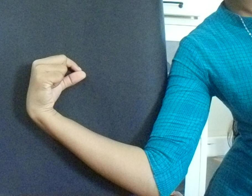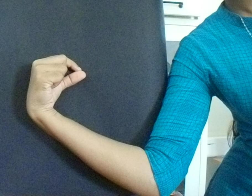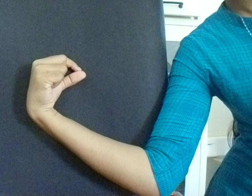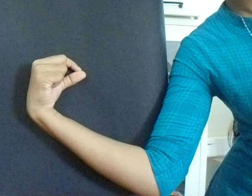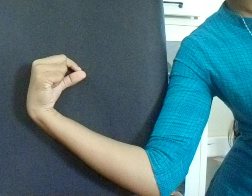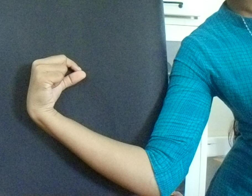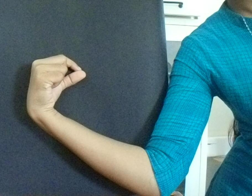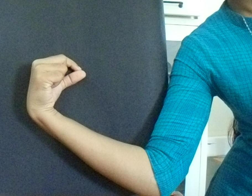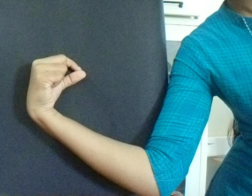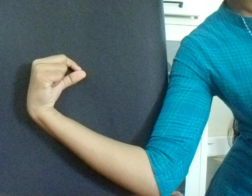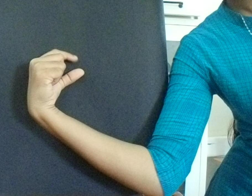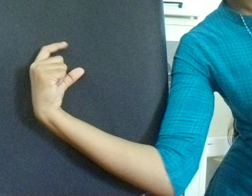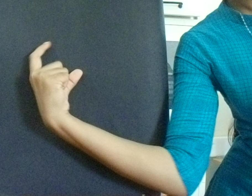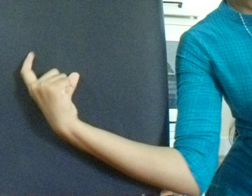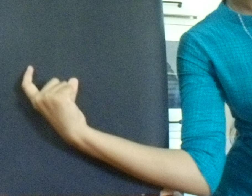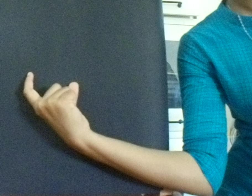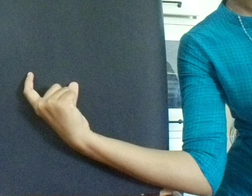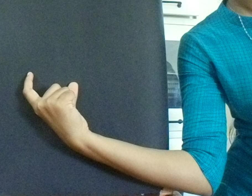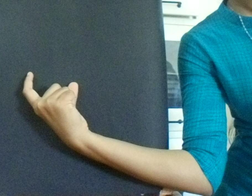thief